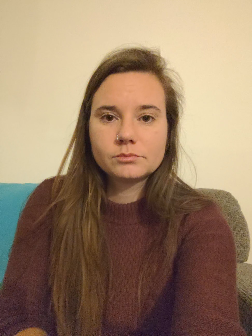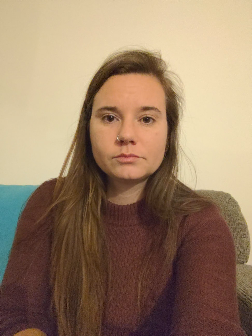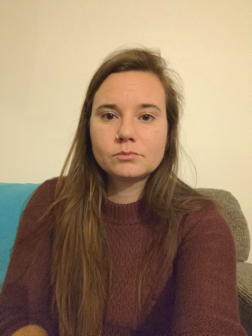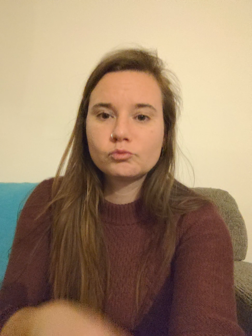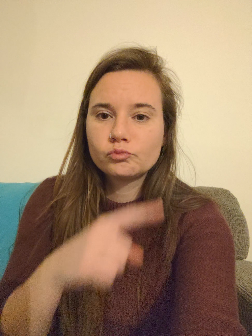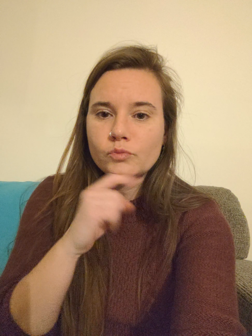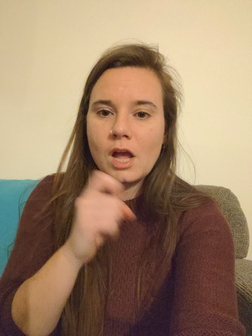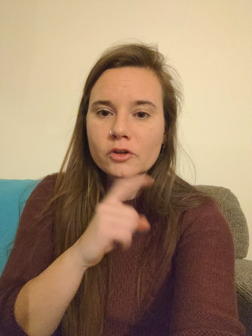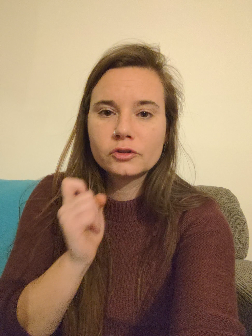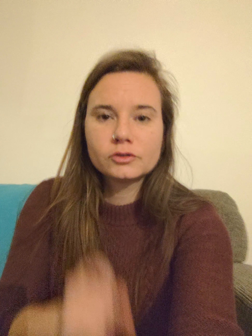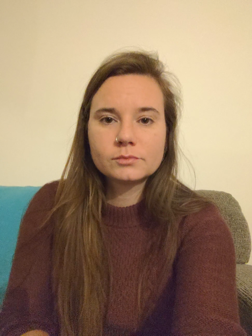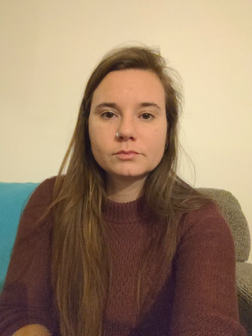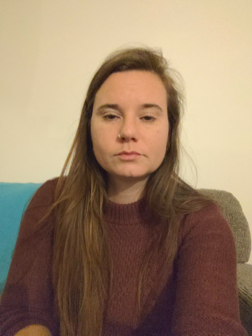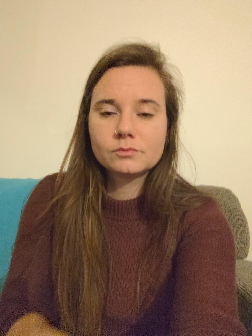dryer